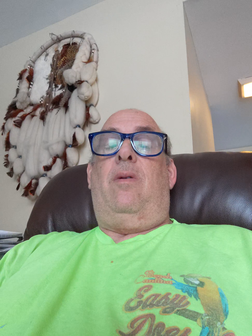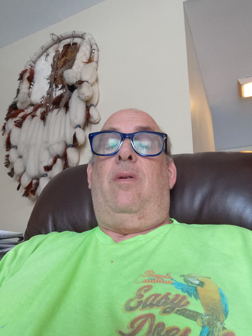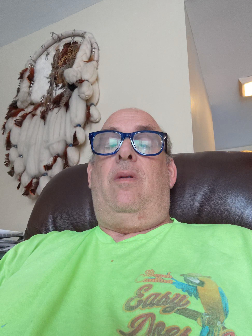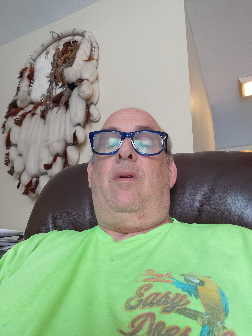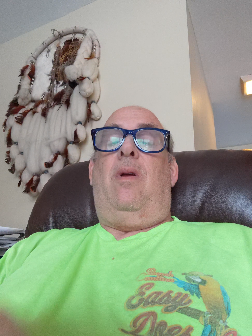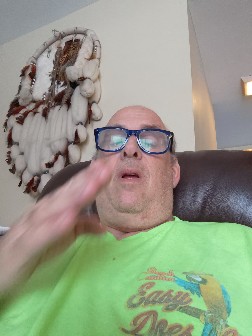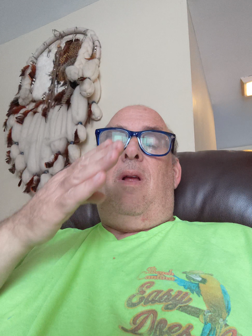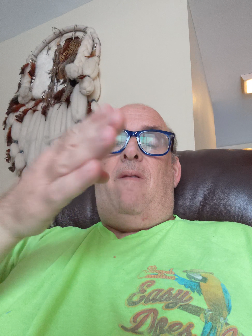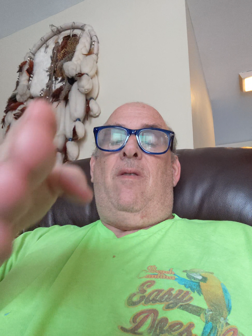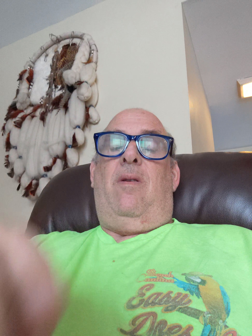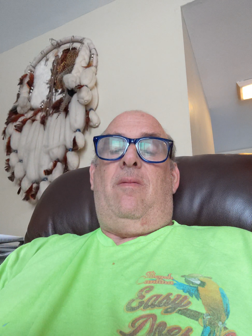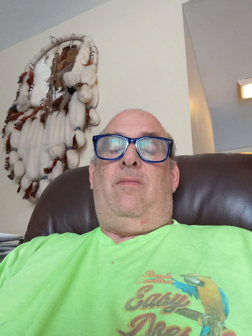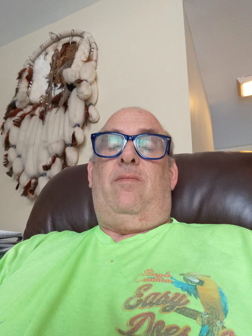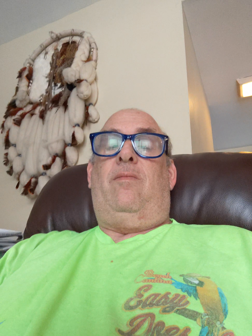after